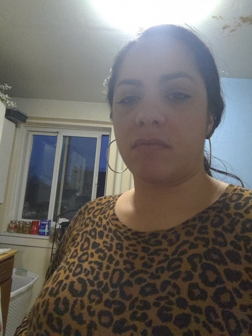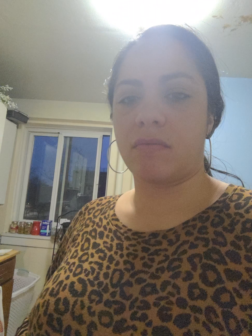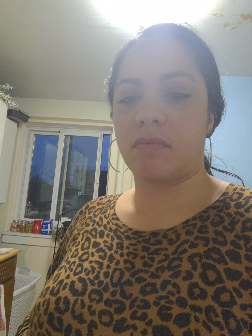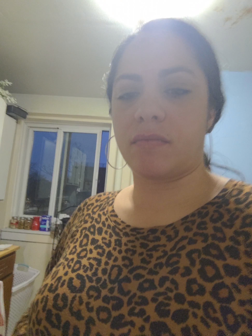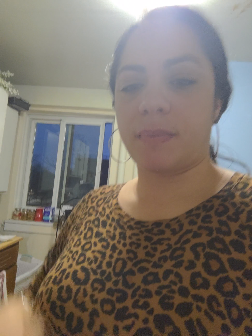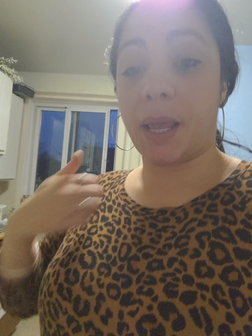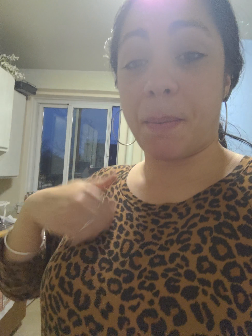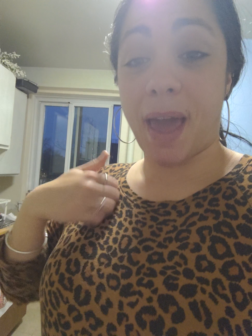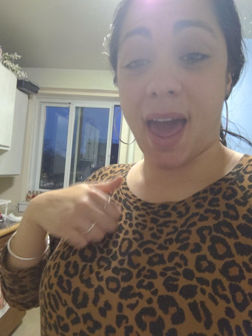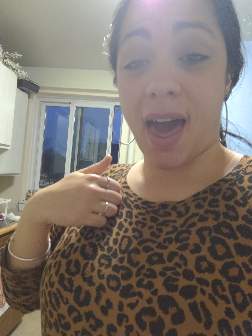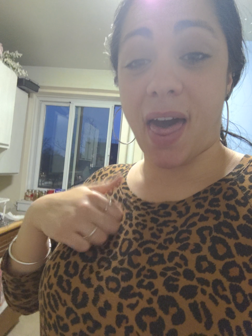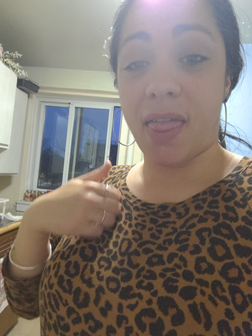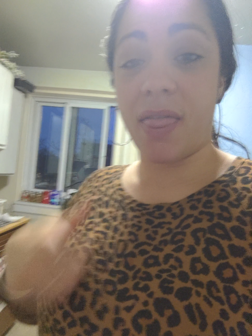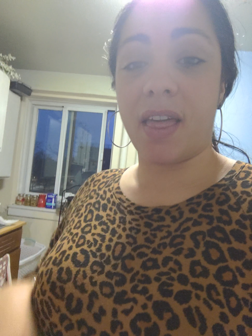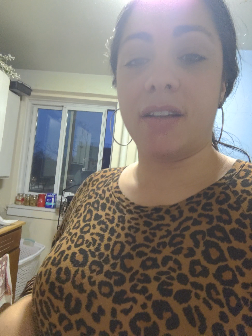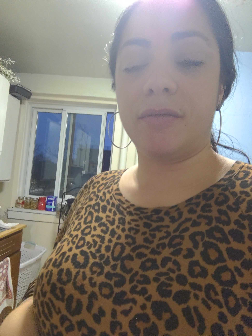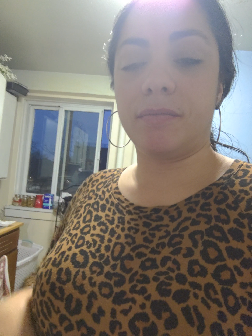bath